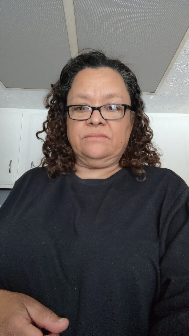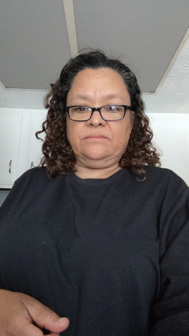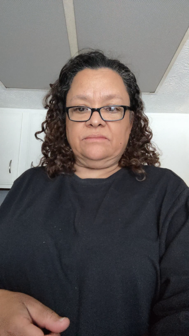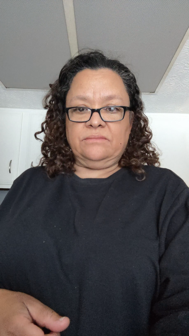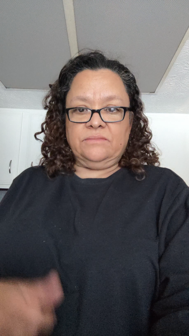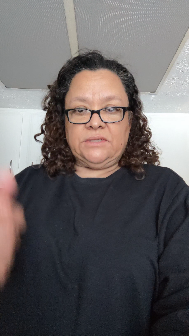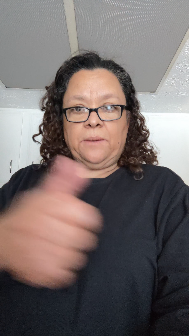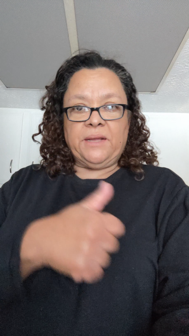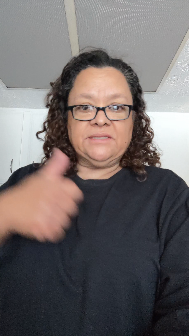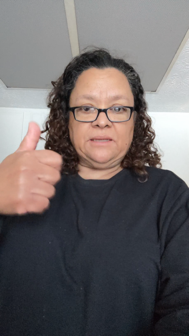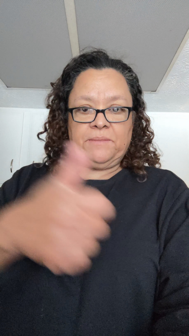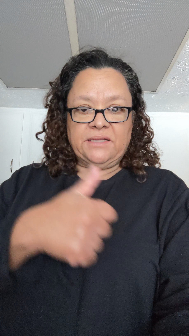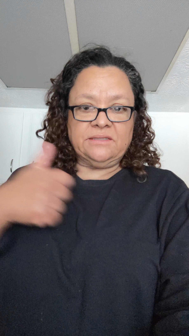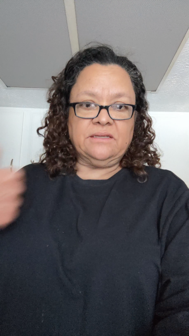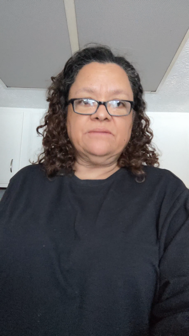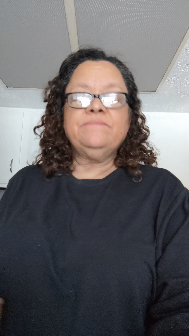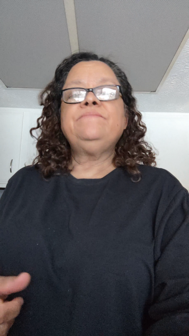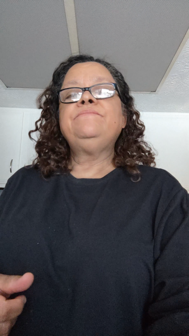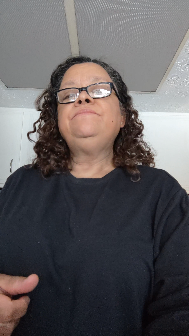basement